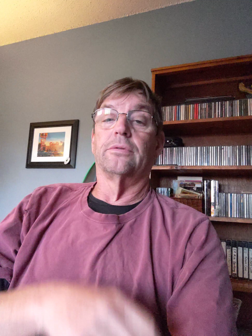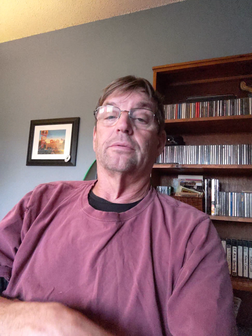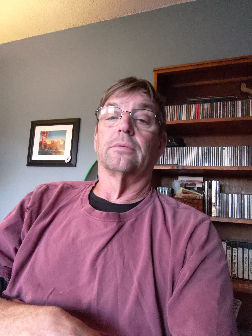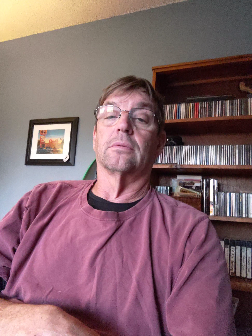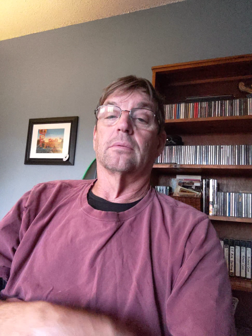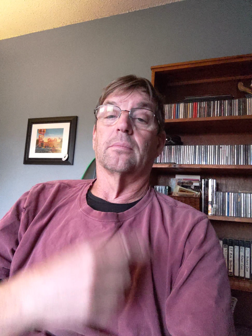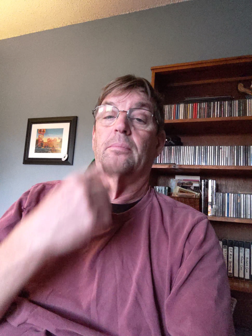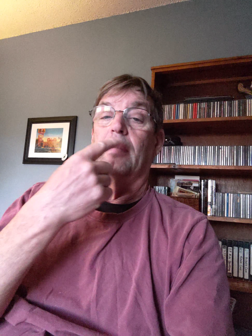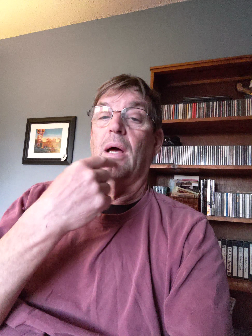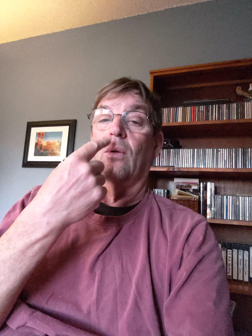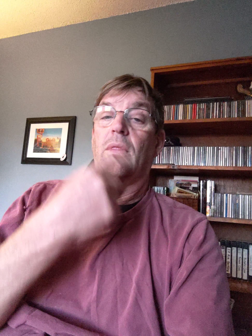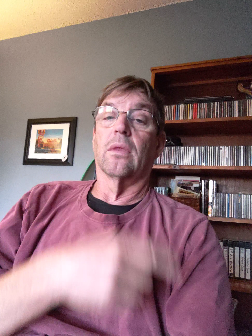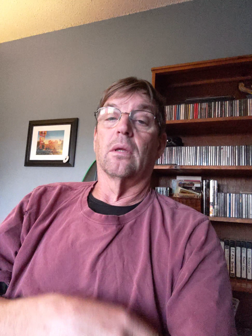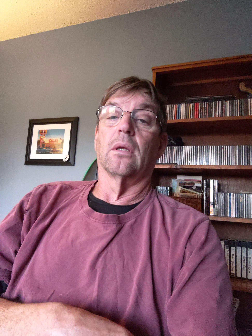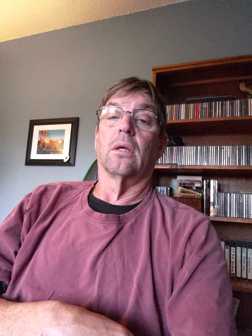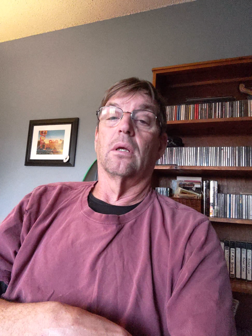mouth